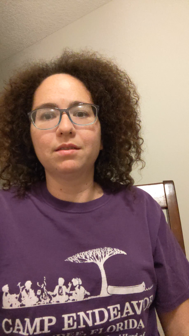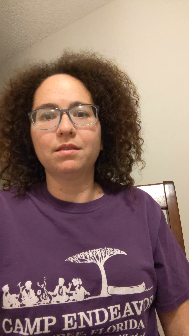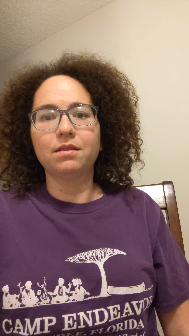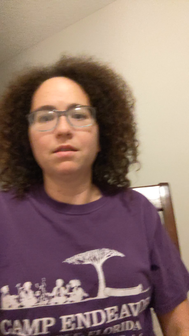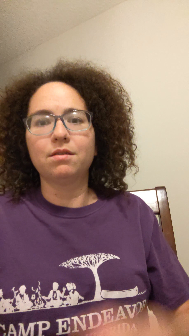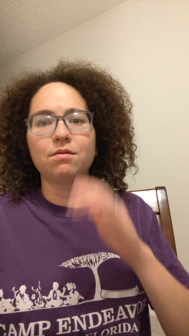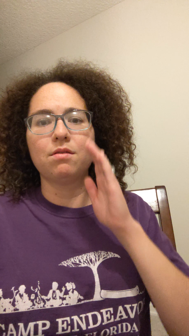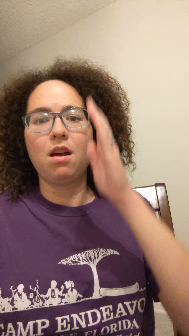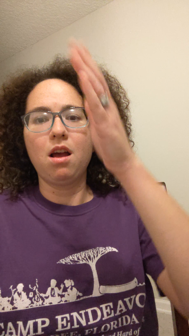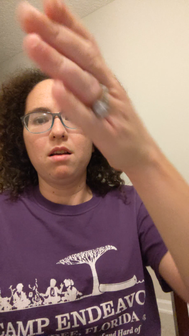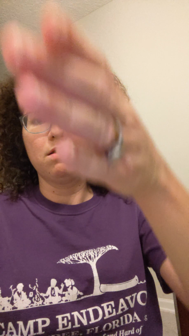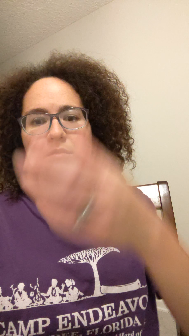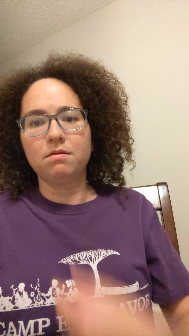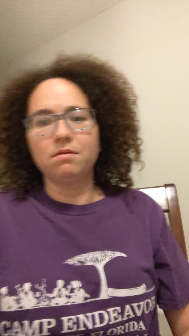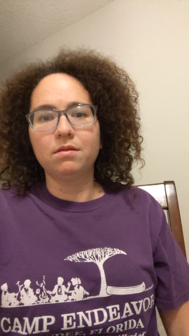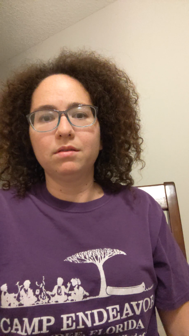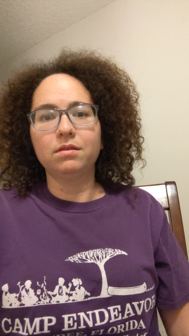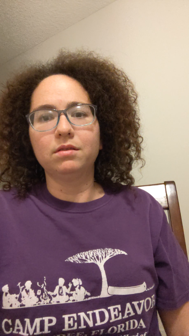over